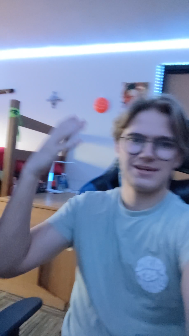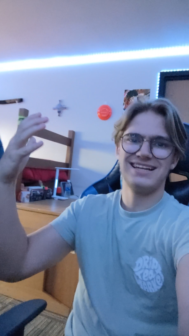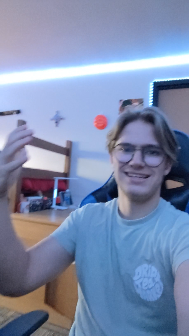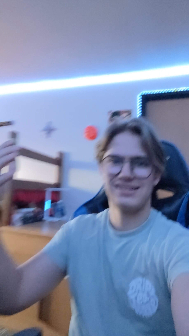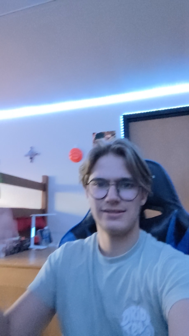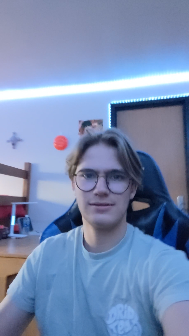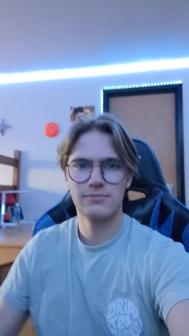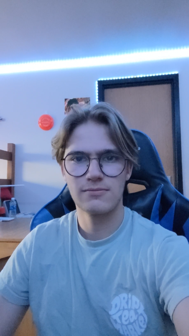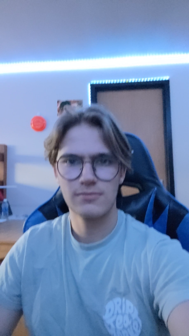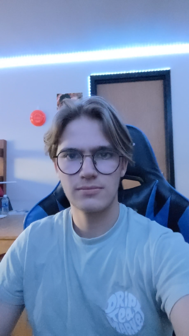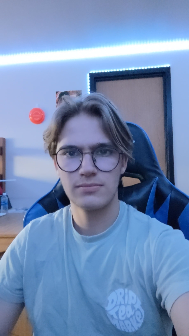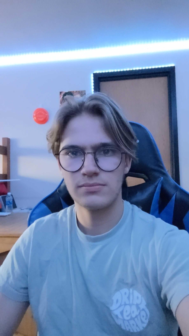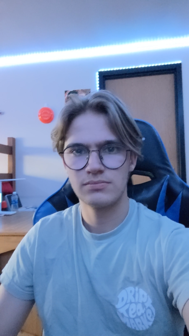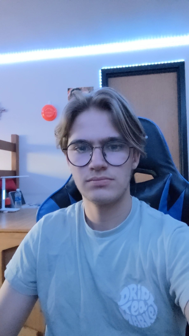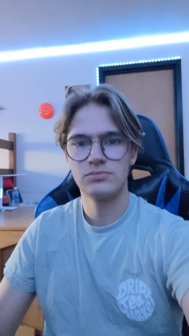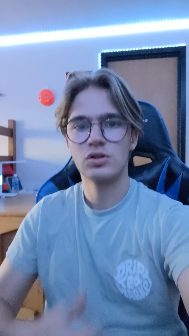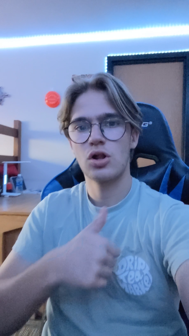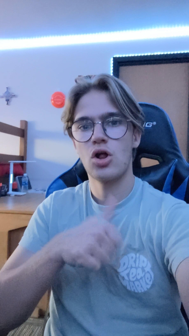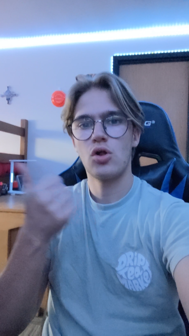other